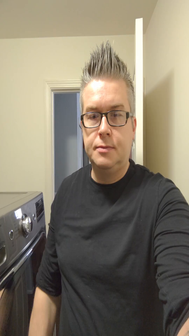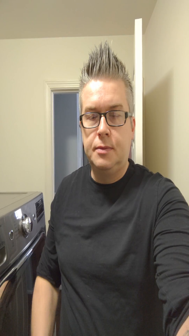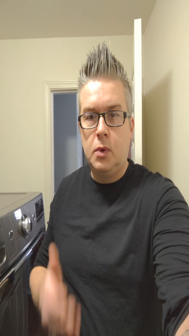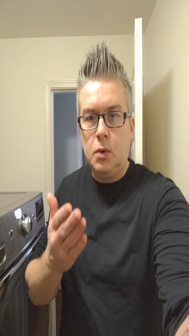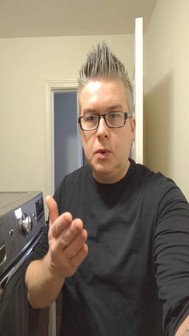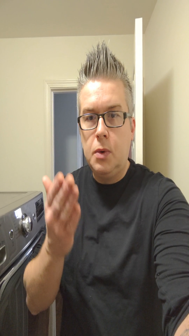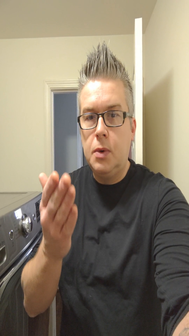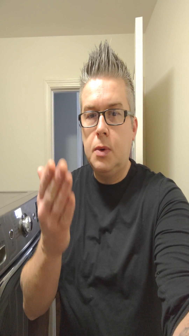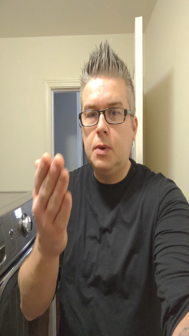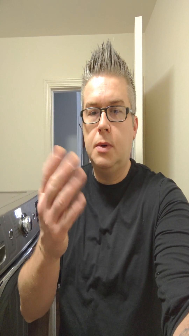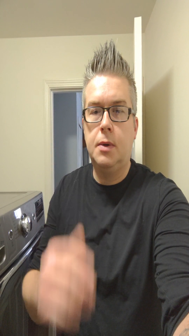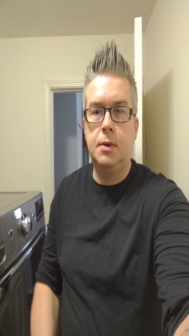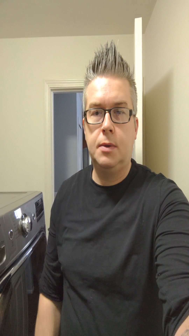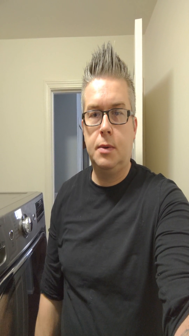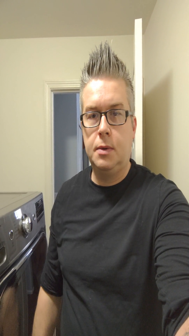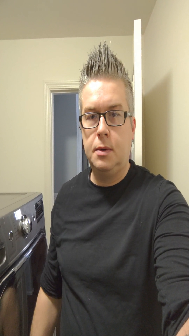boat